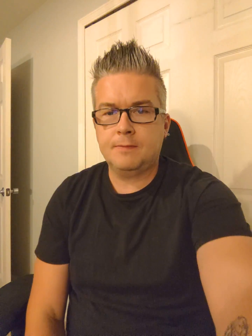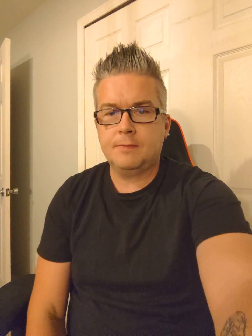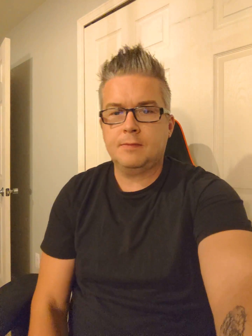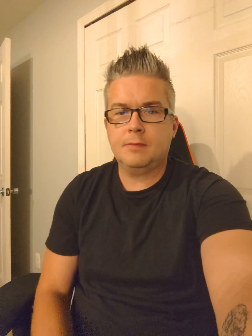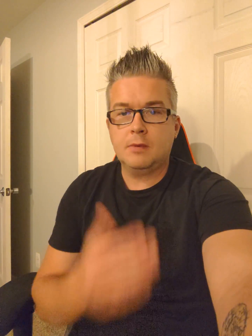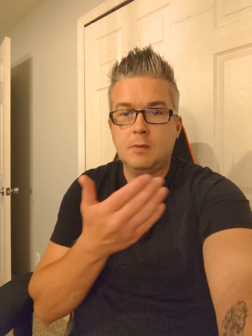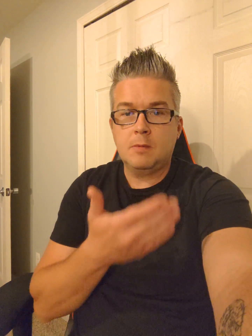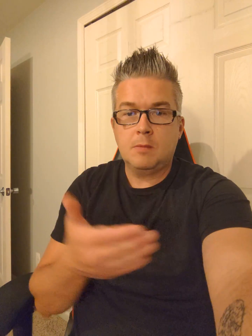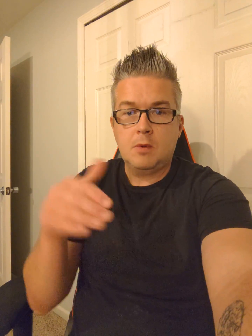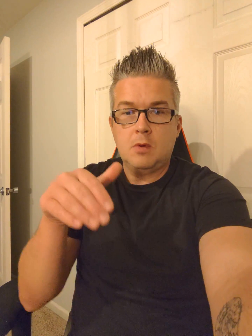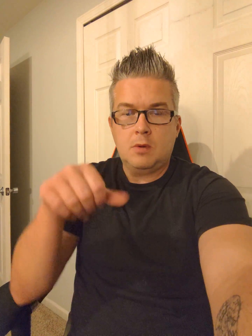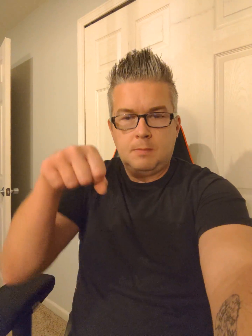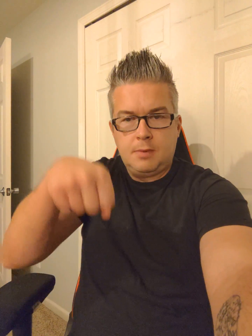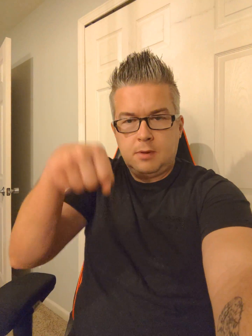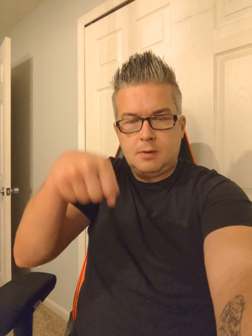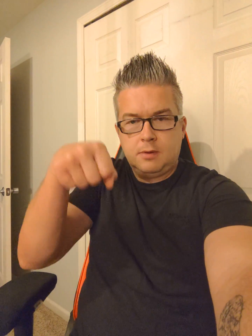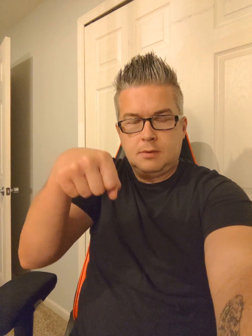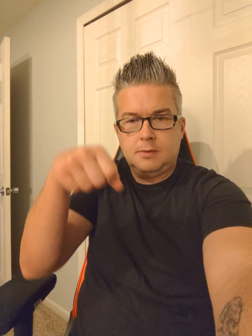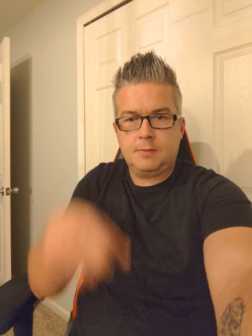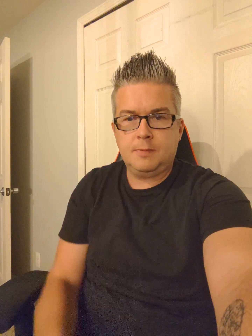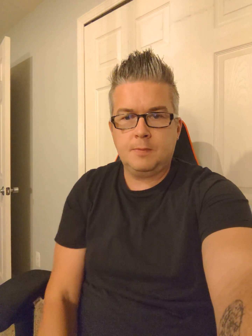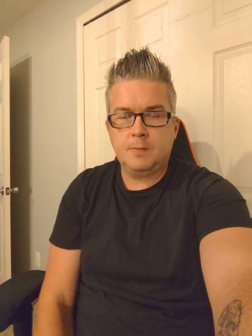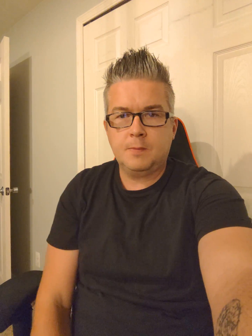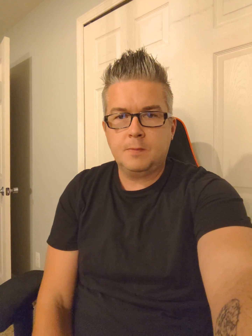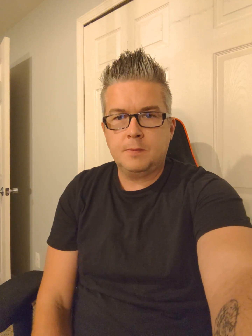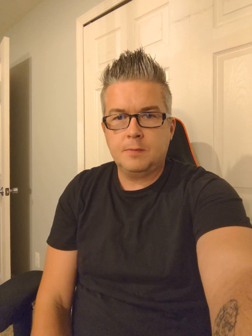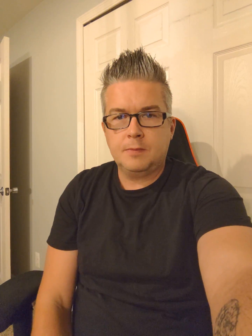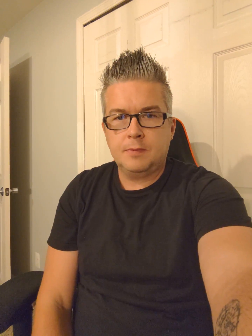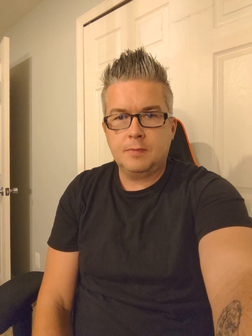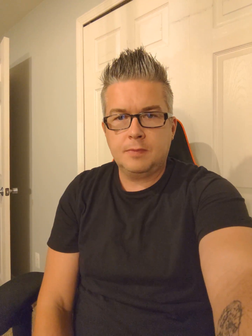basket